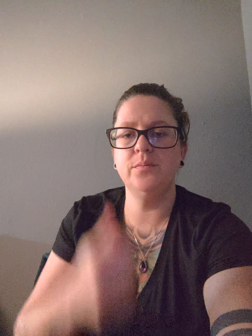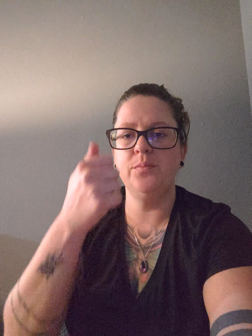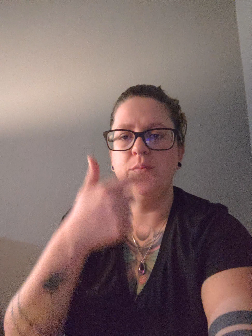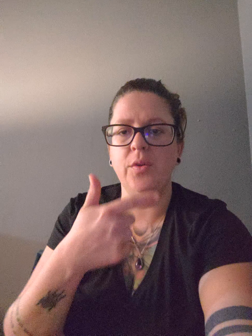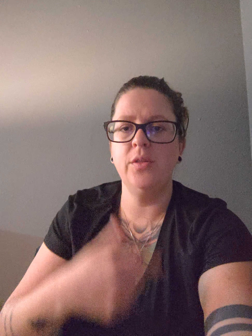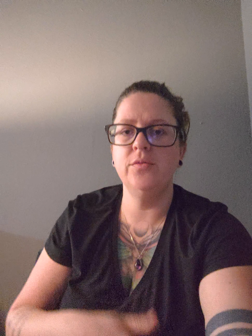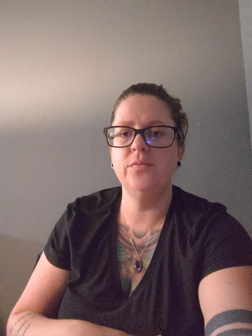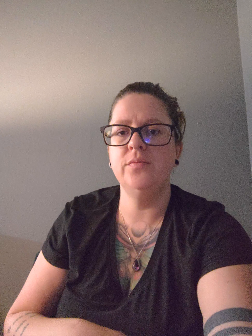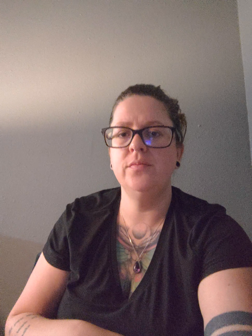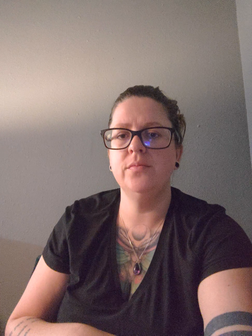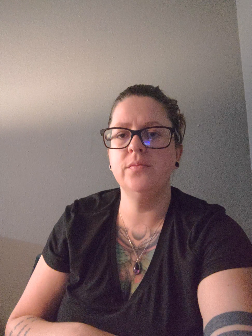brother